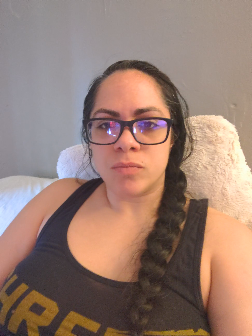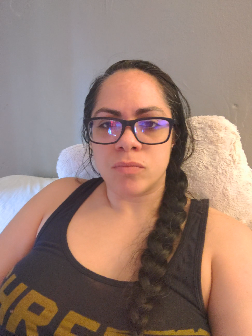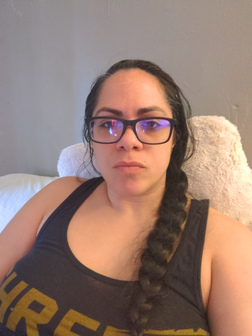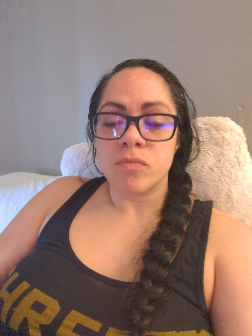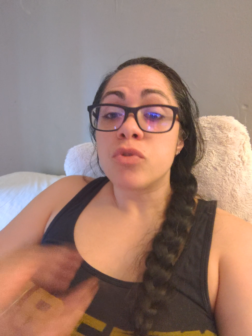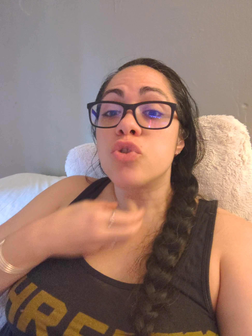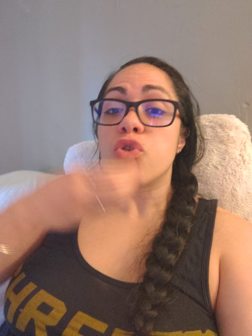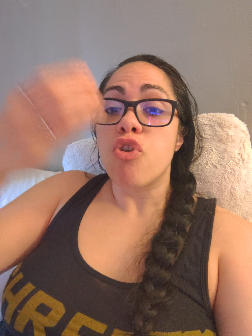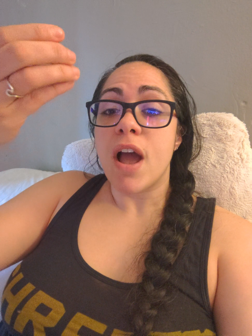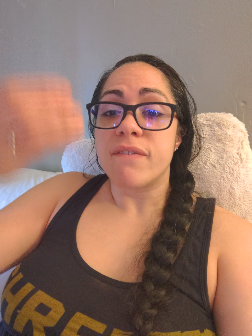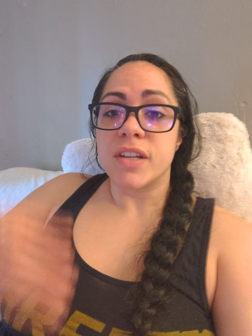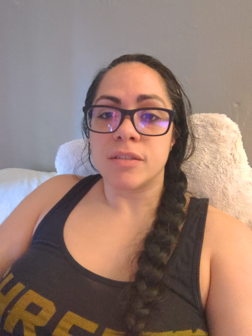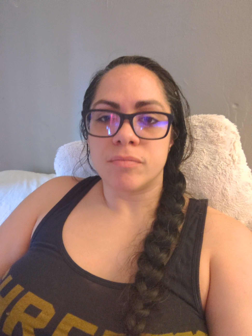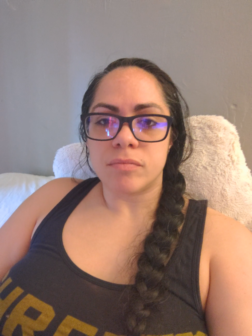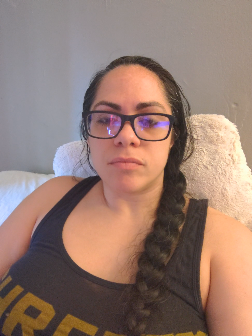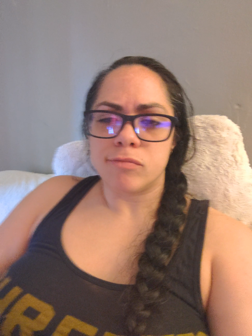giraffe